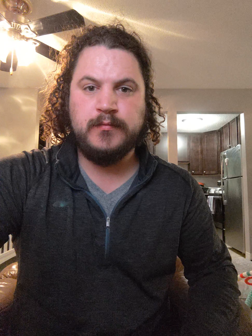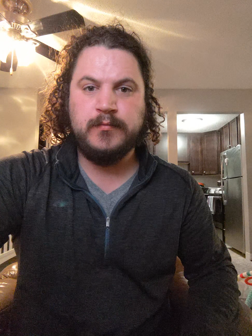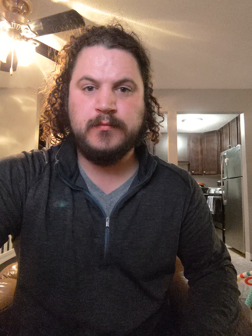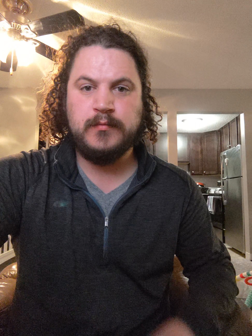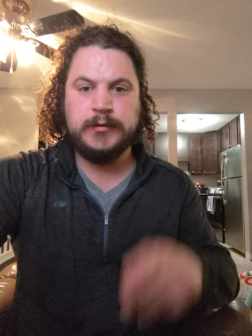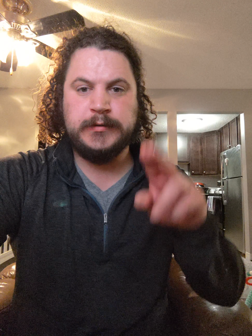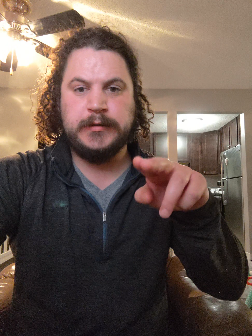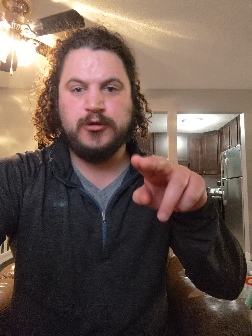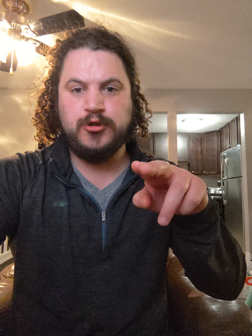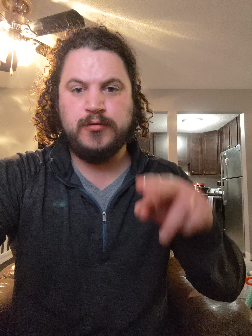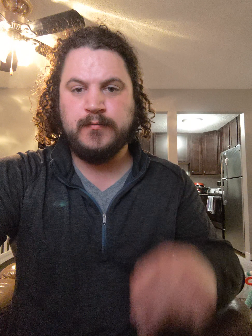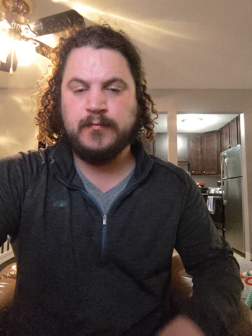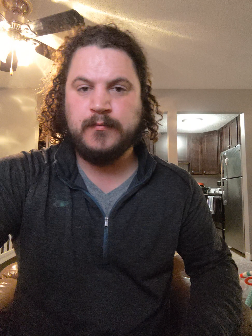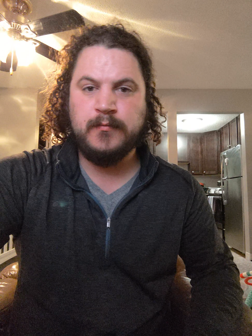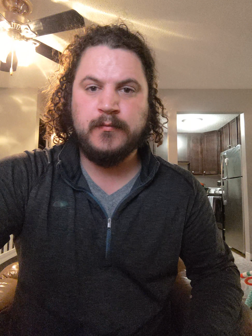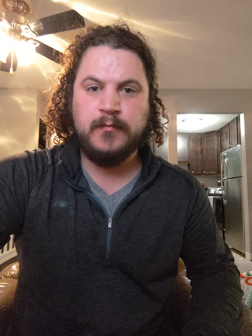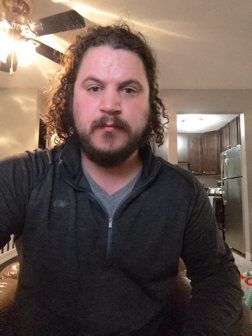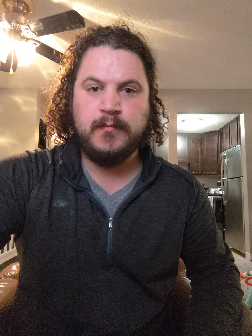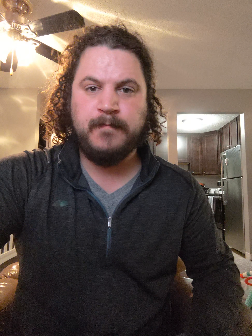chair